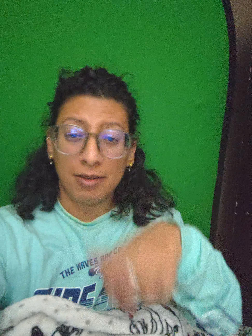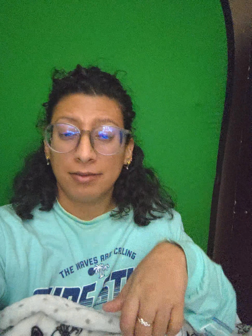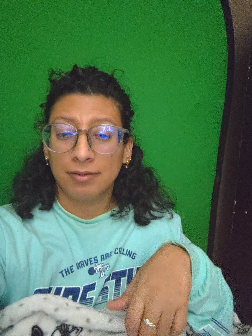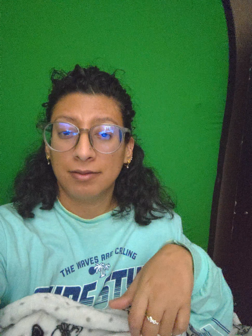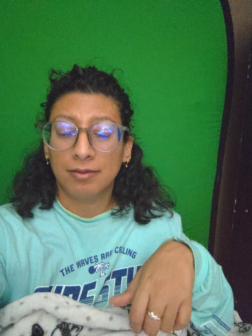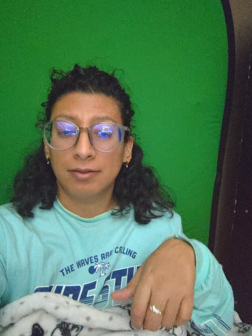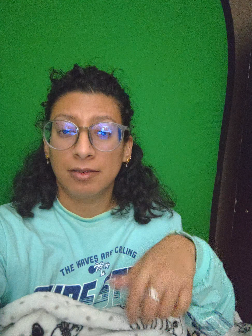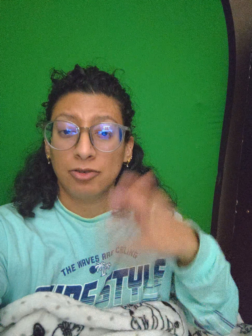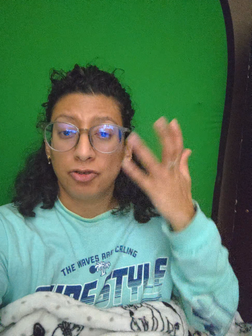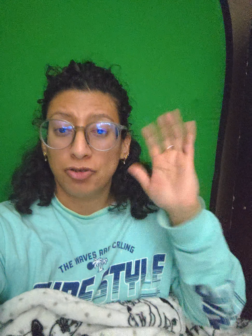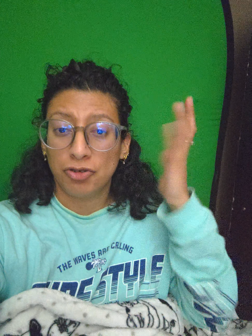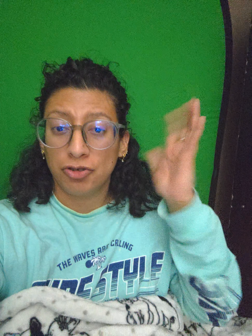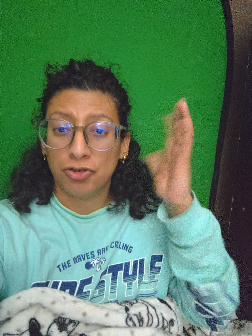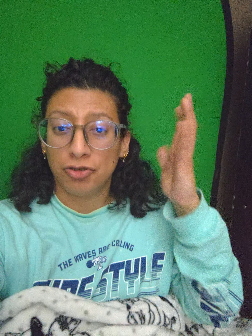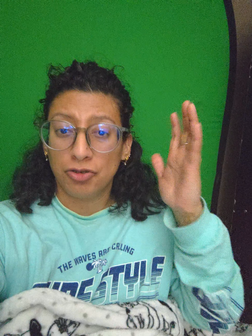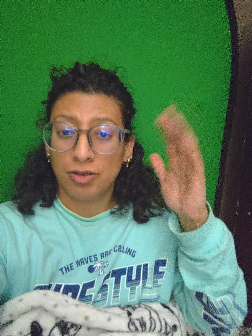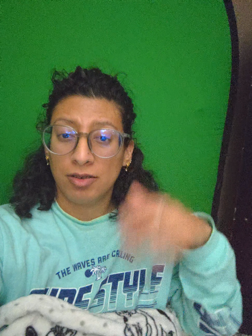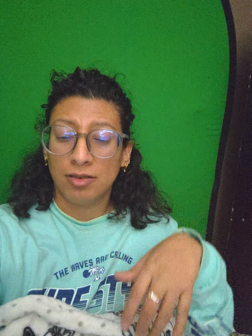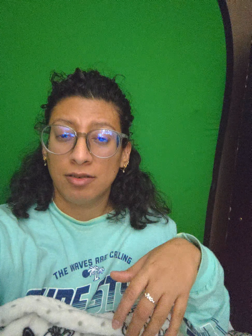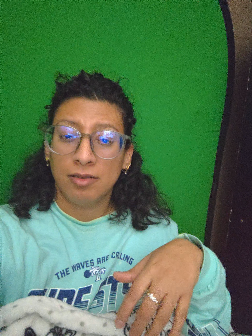tree